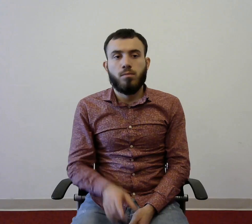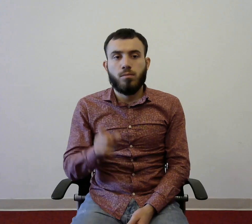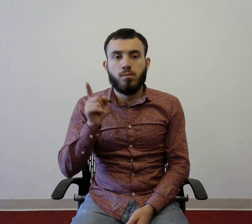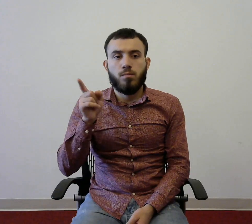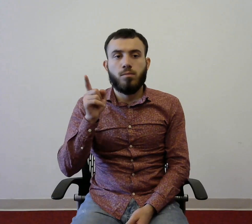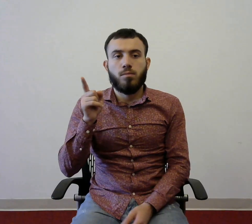onun